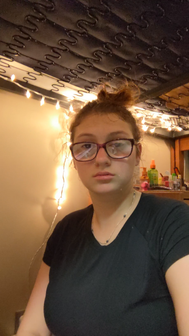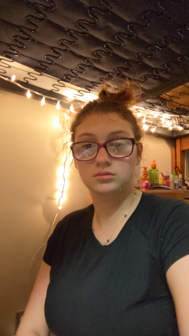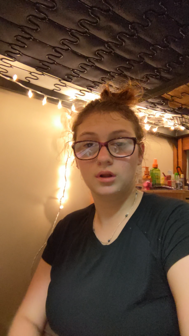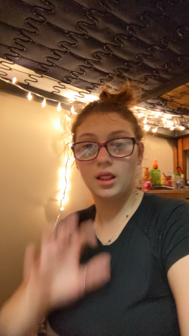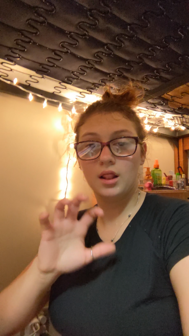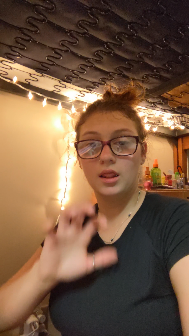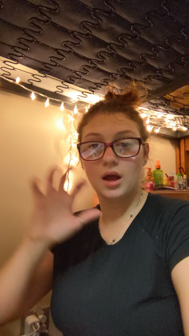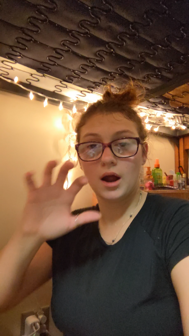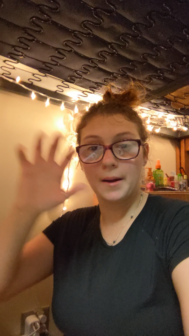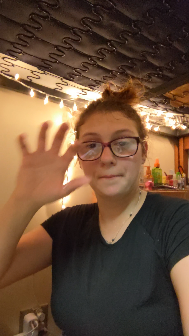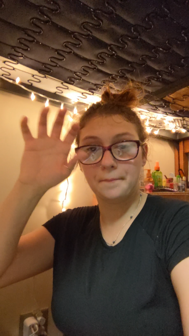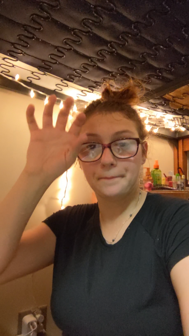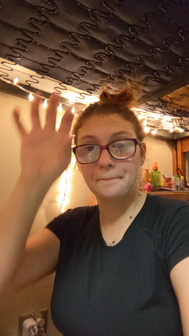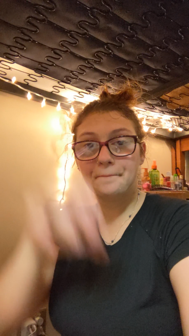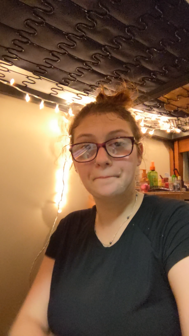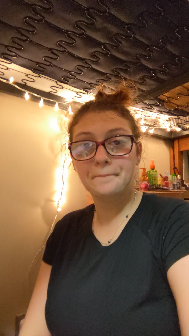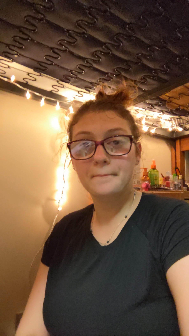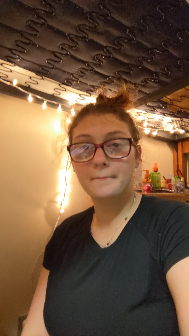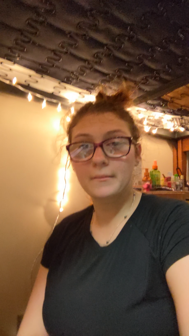climb